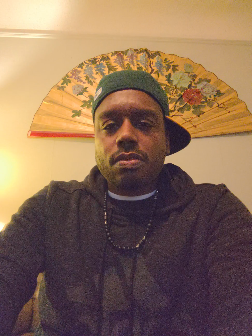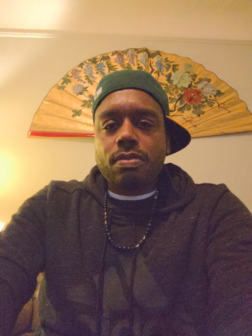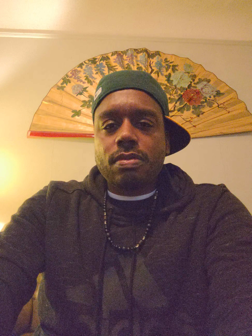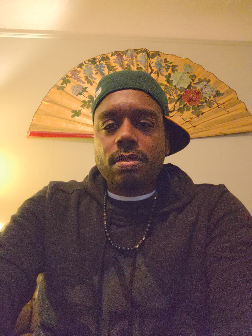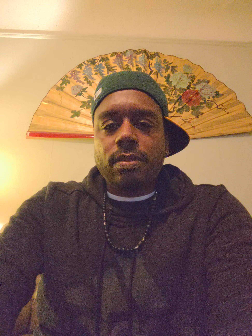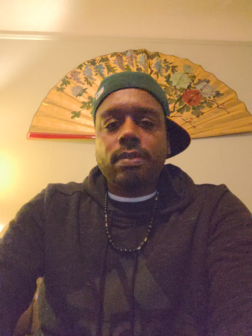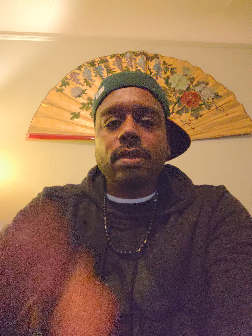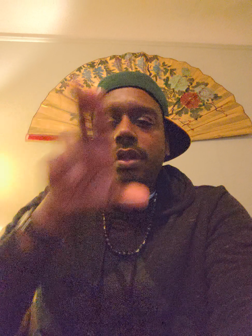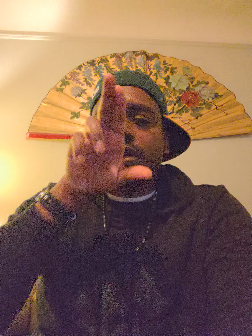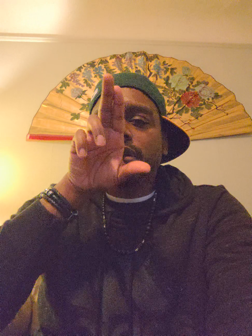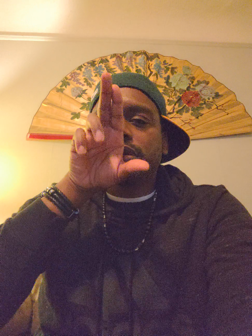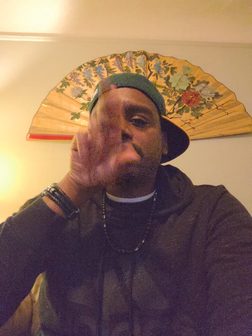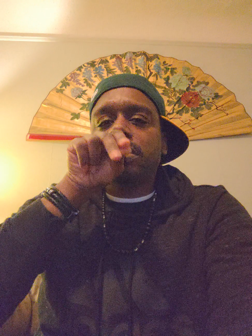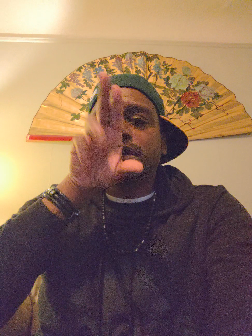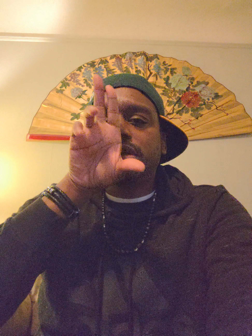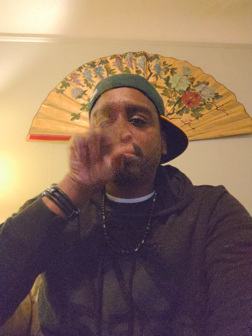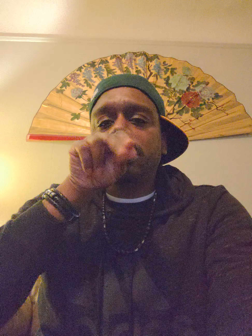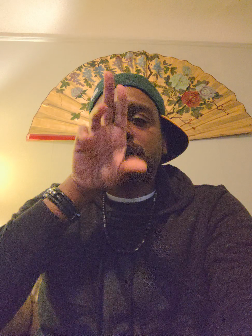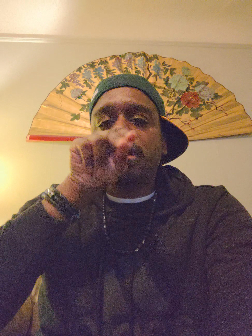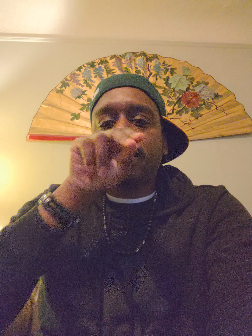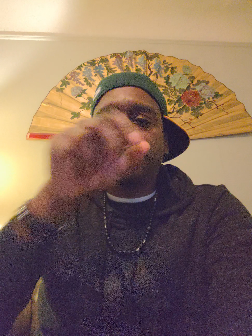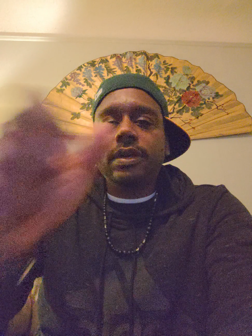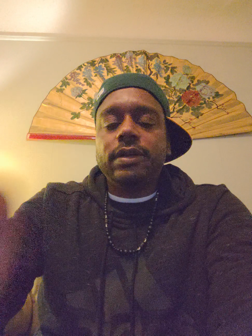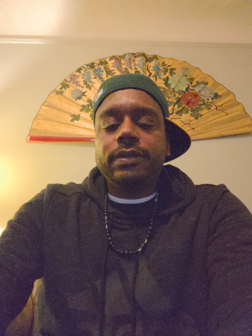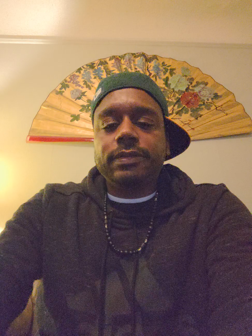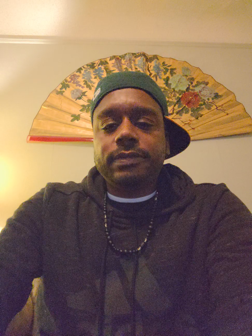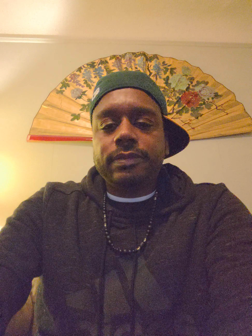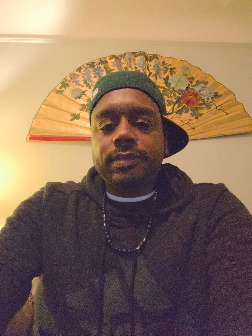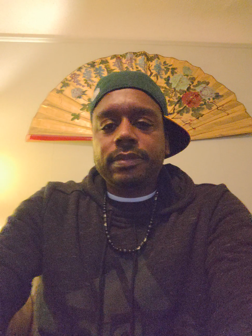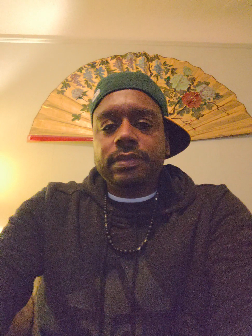duck